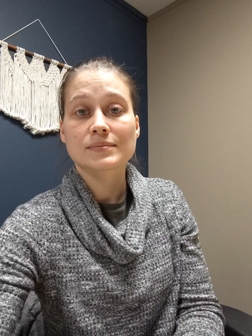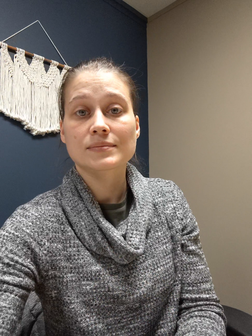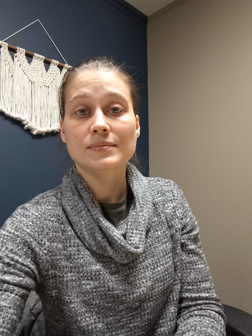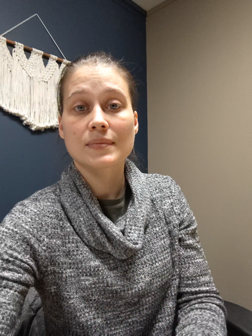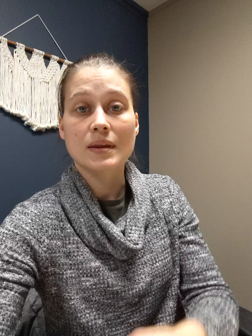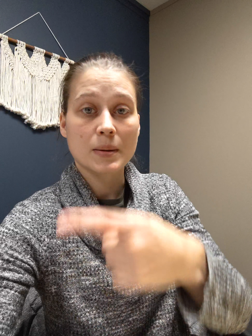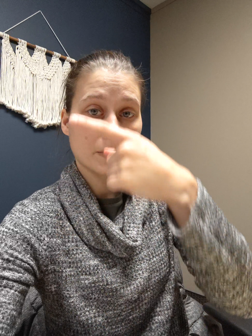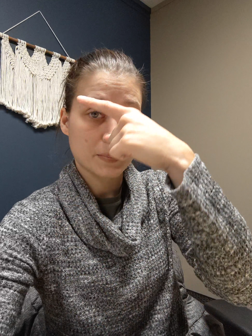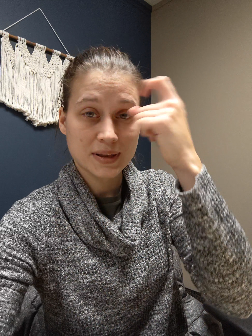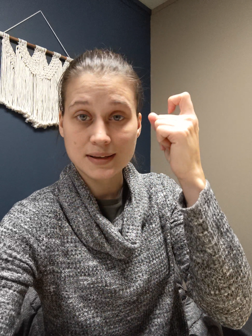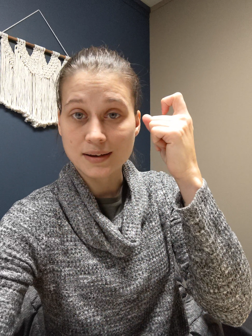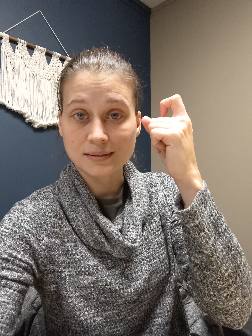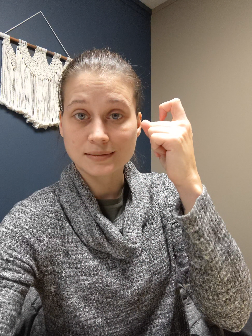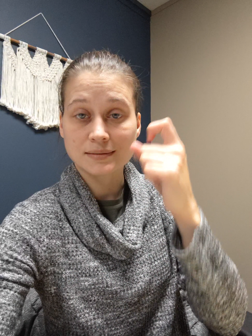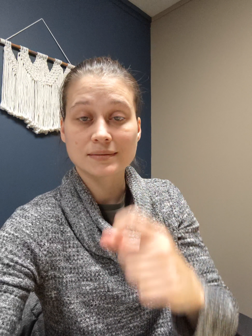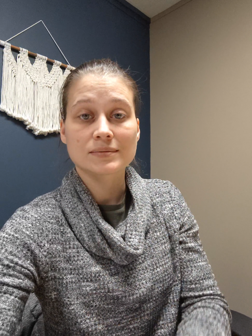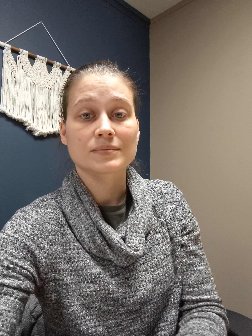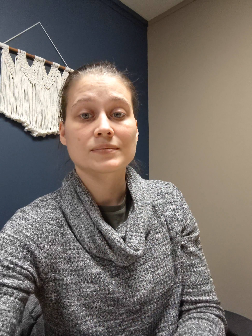because